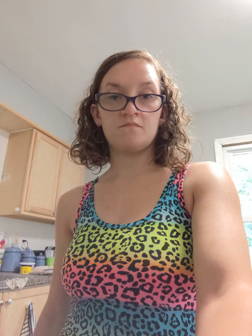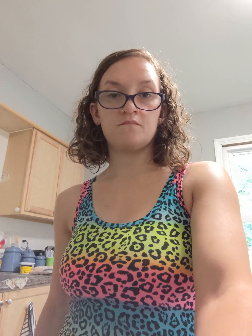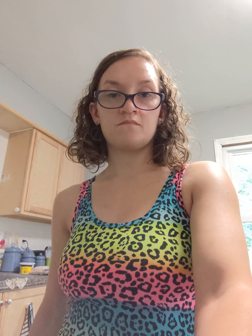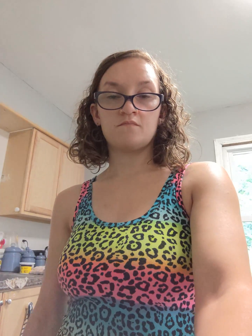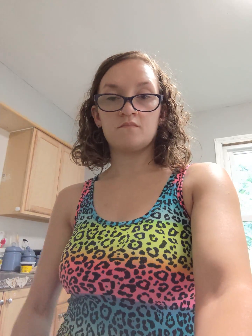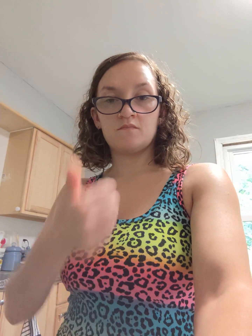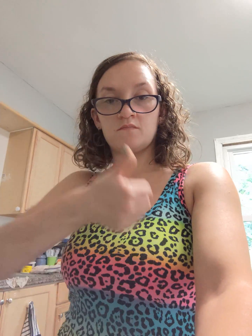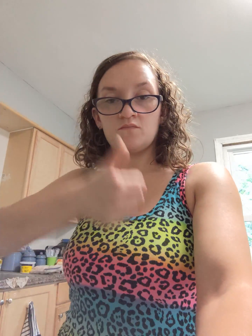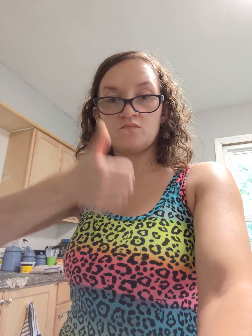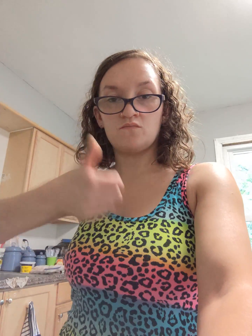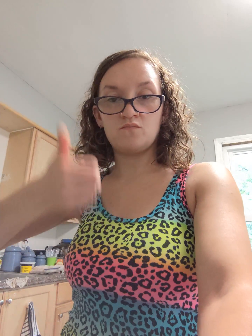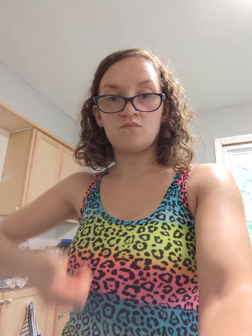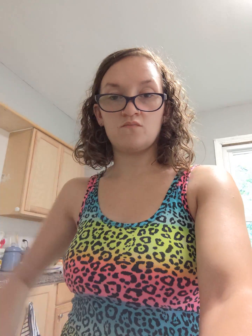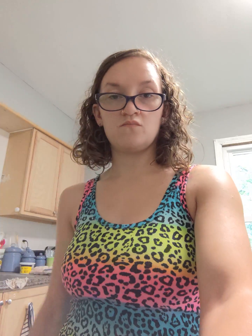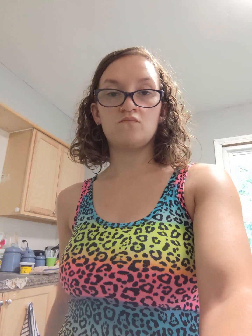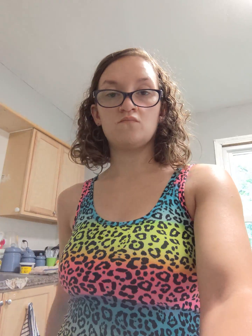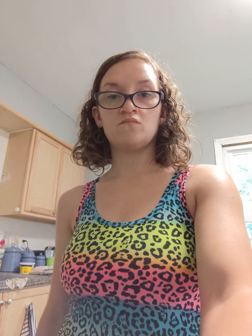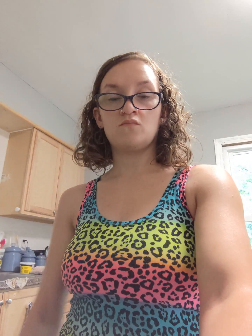each